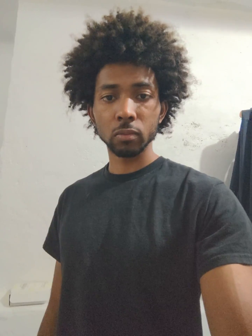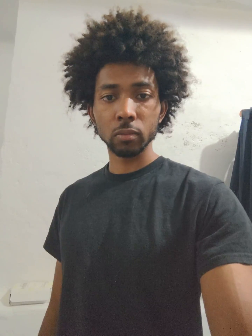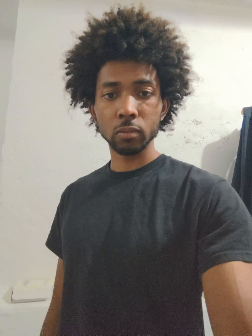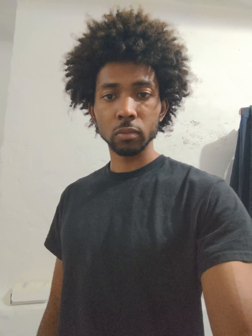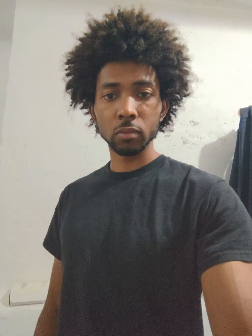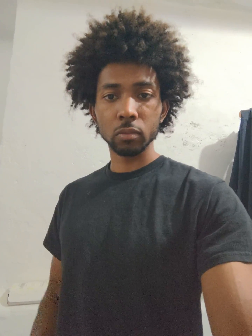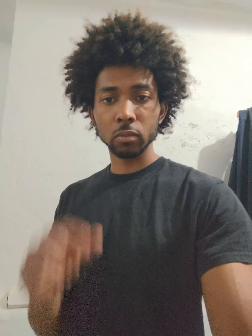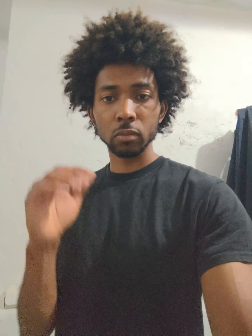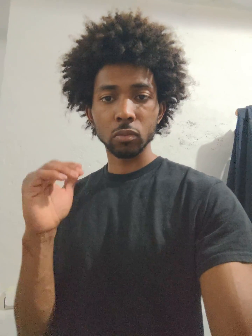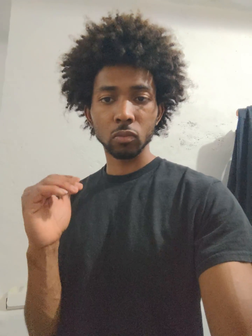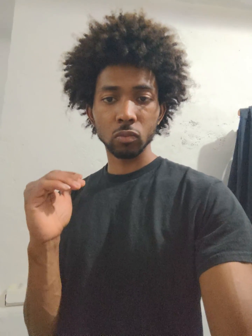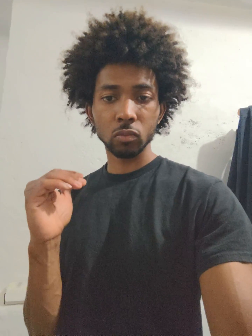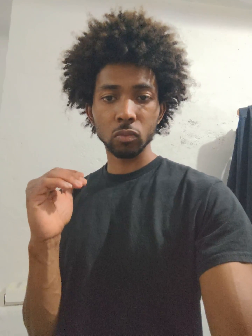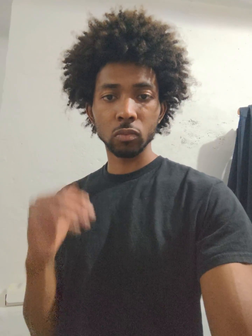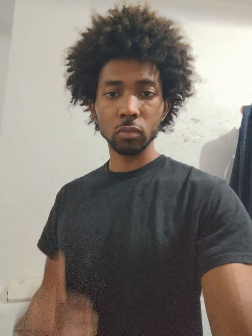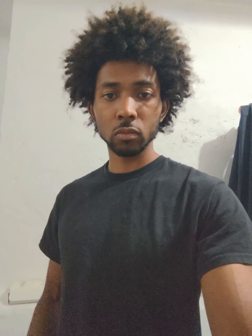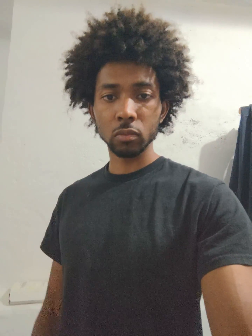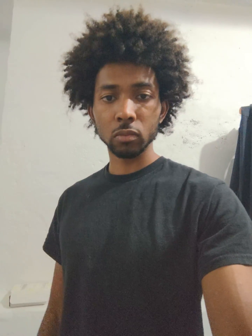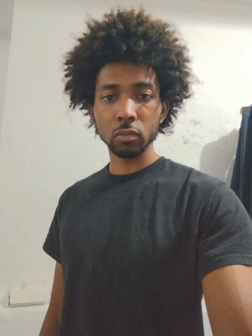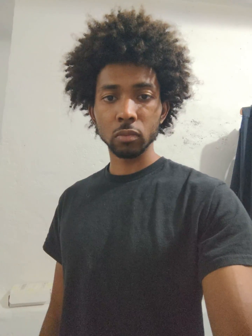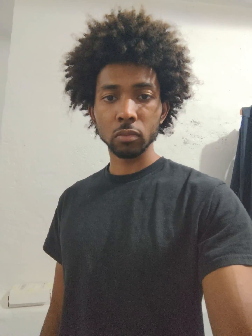little